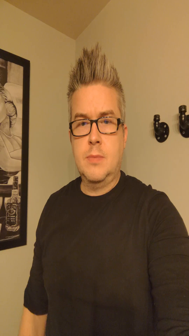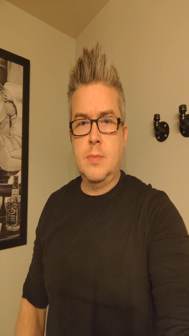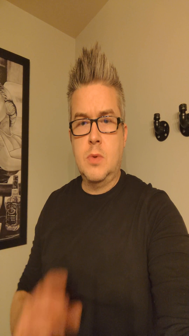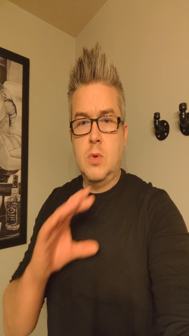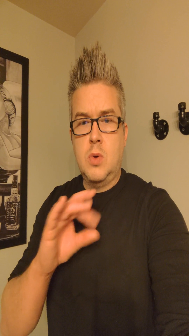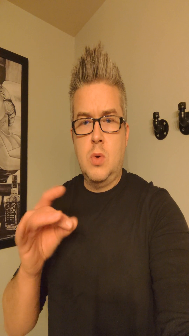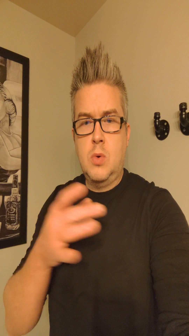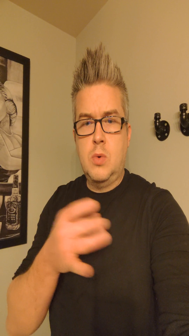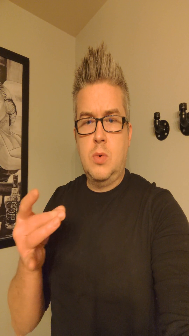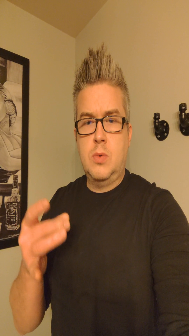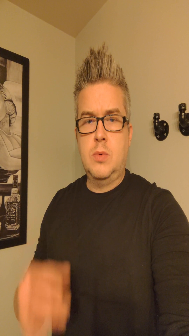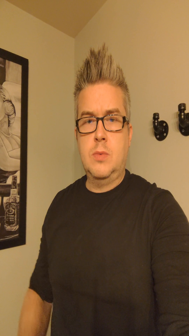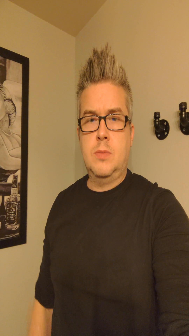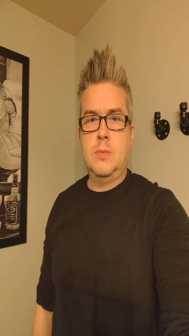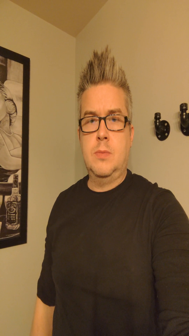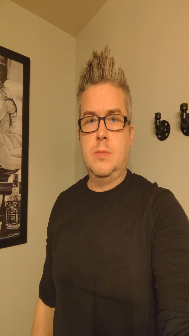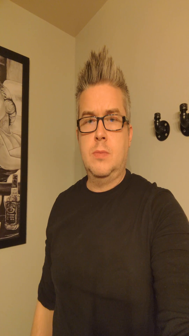story